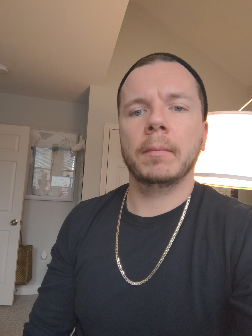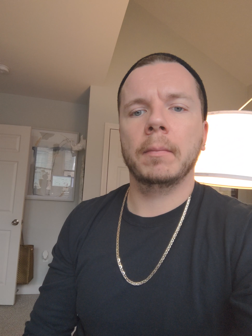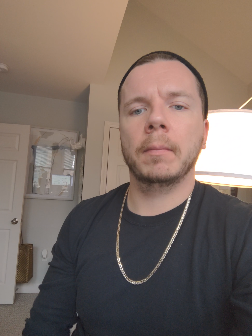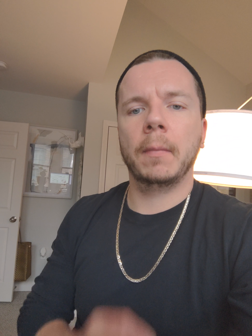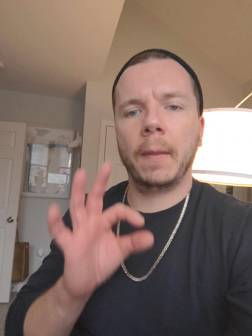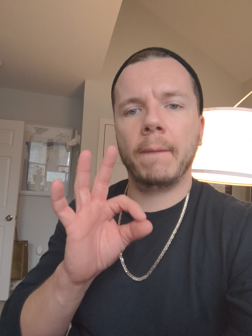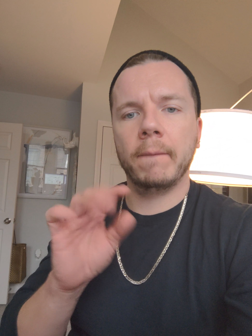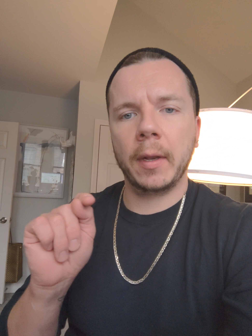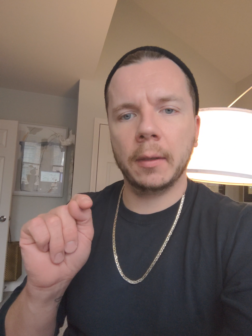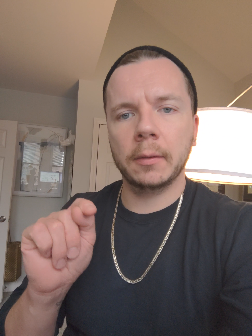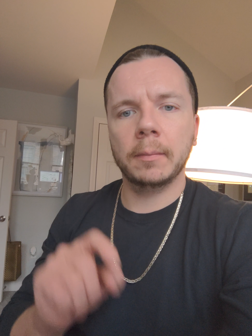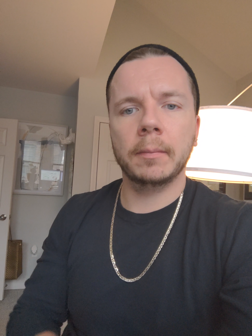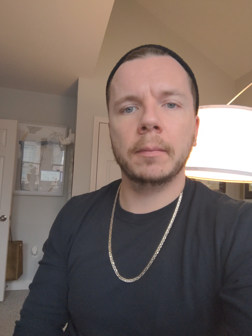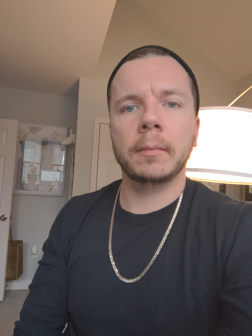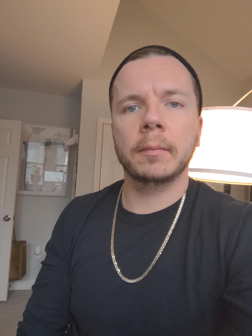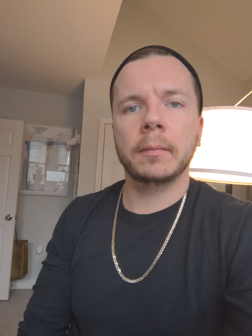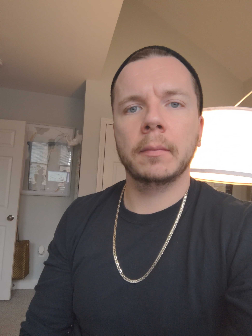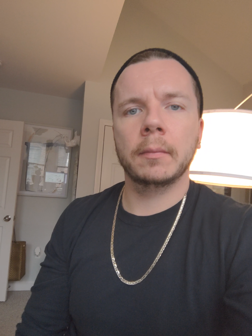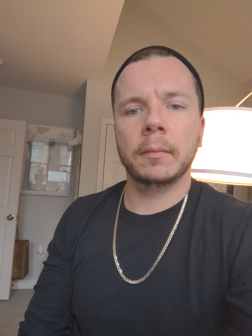feet